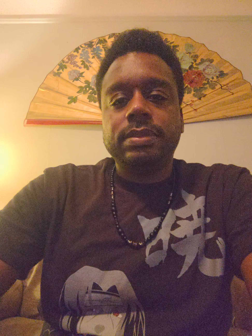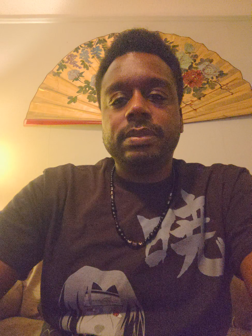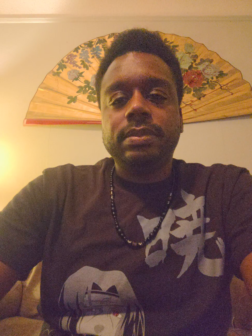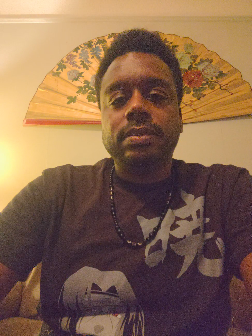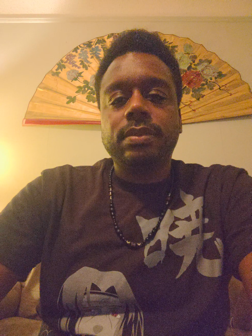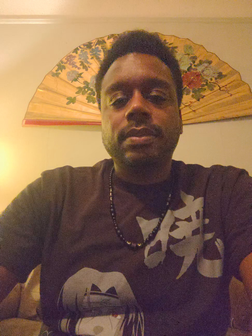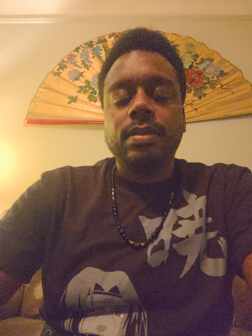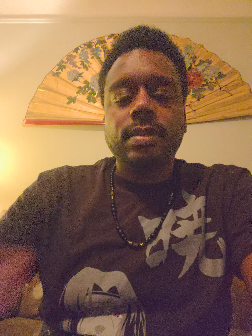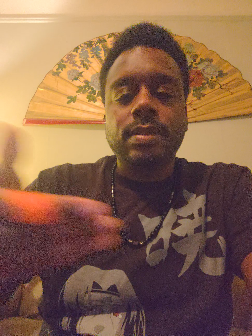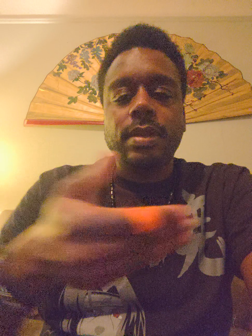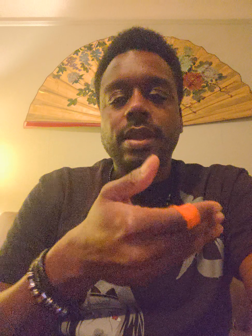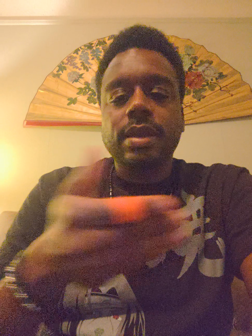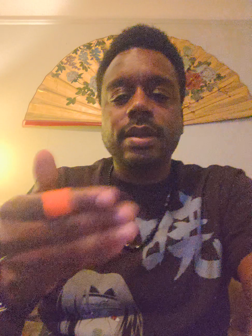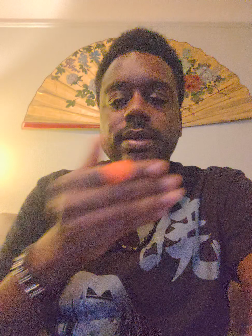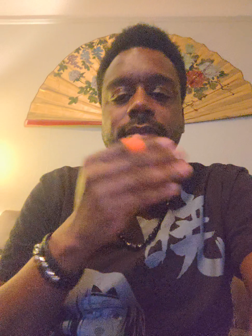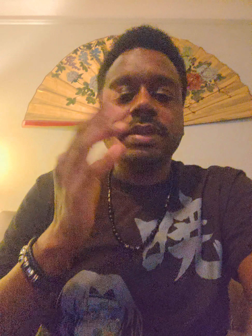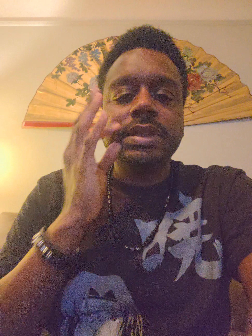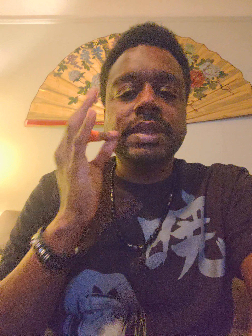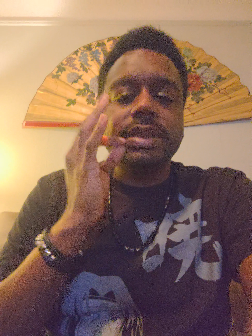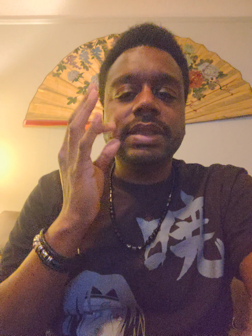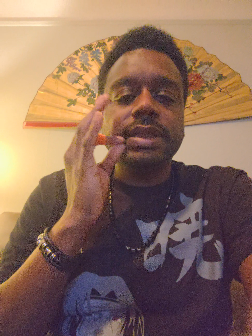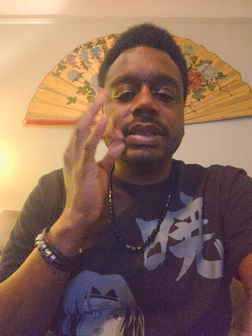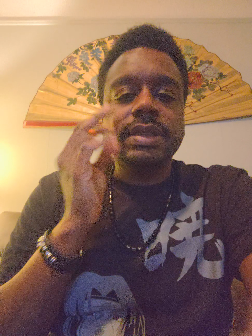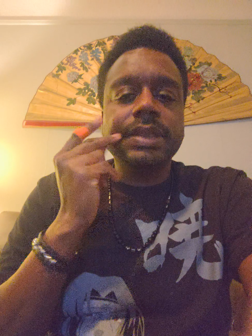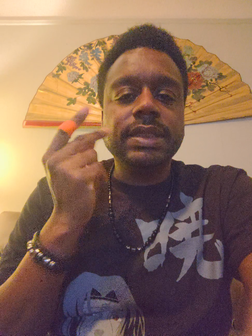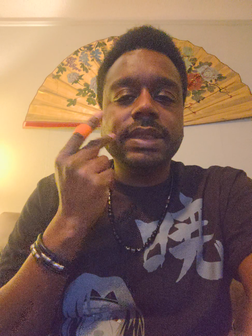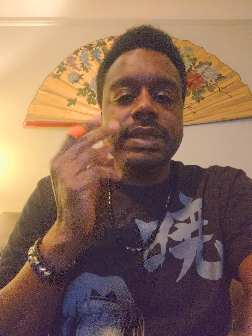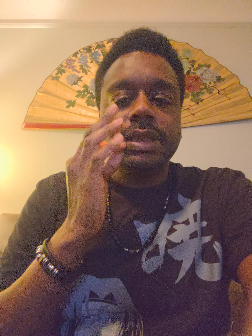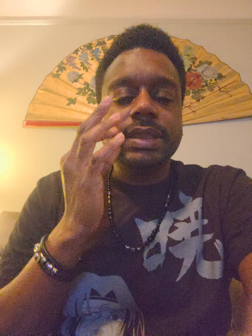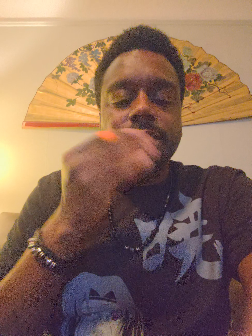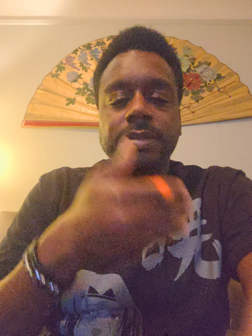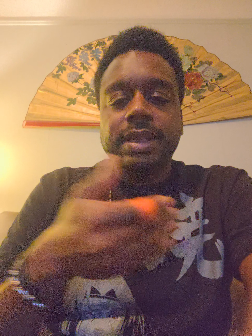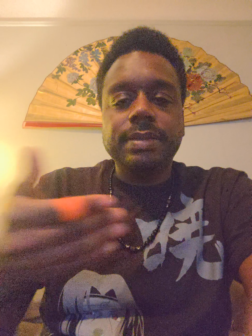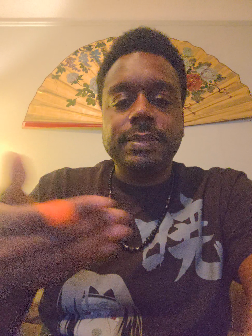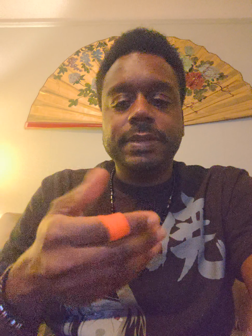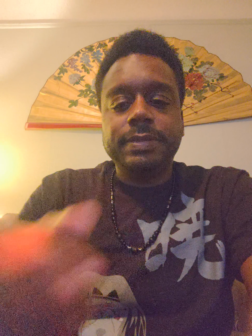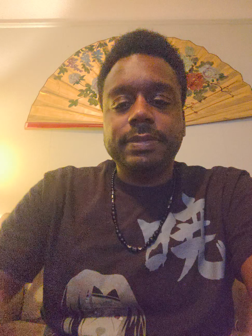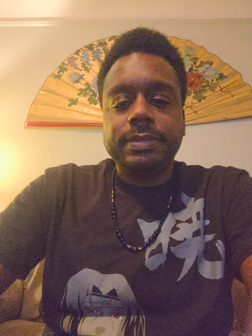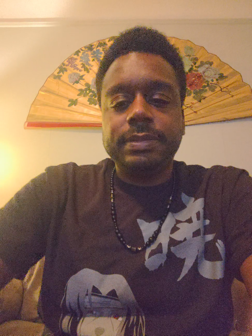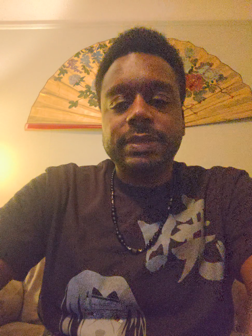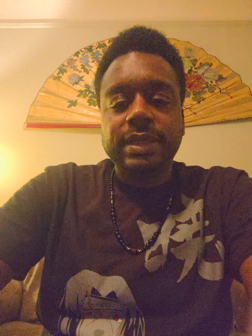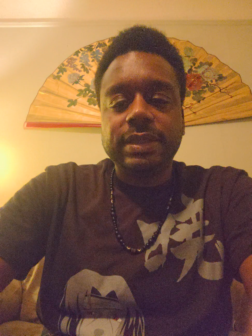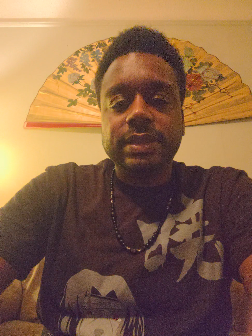kitty